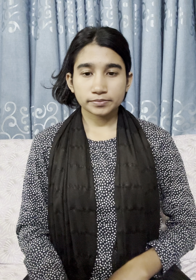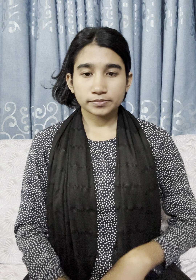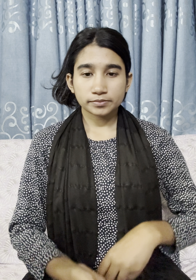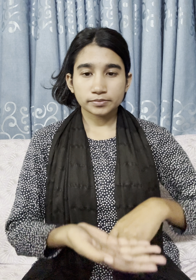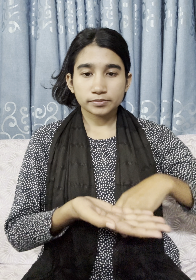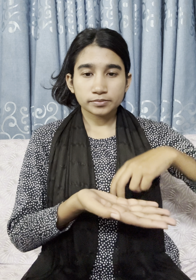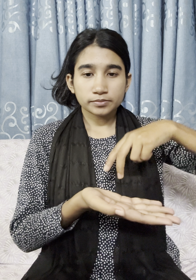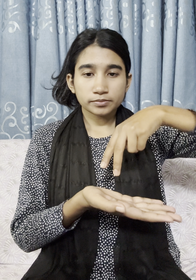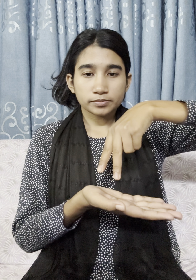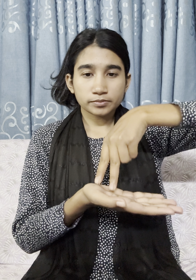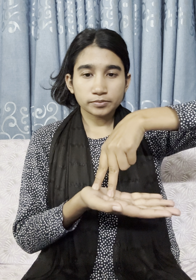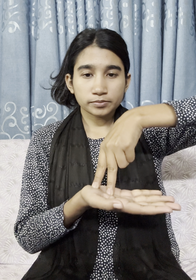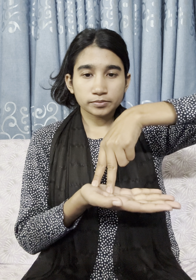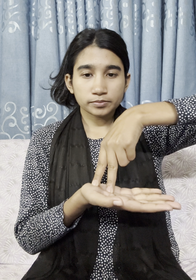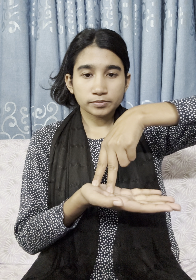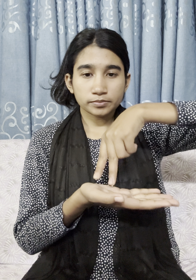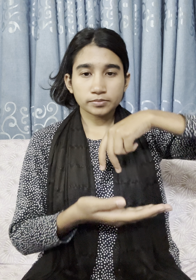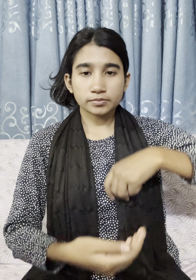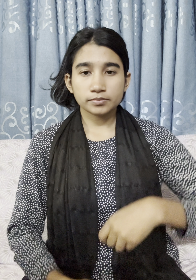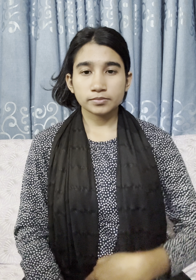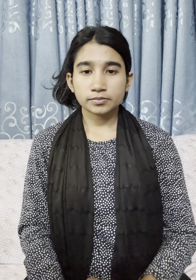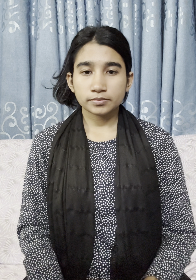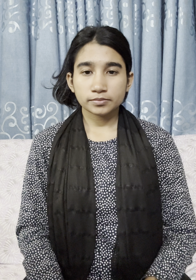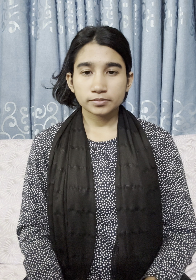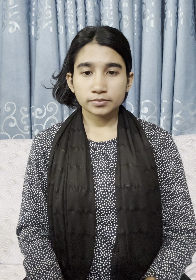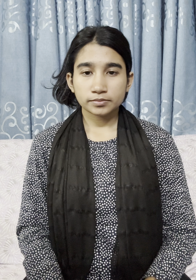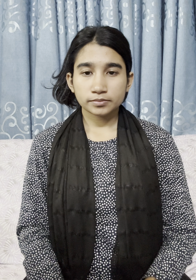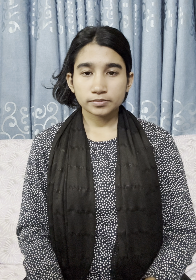দাঁড়াও